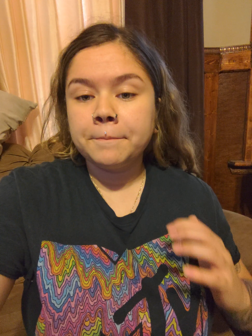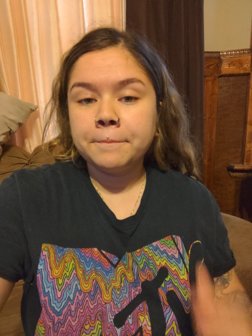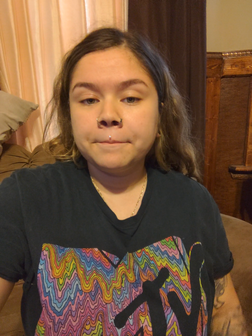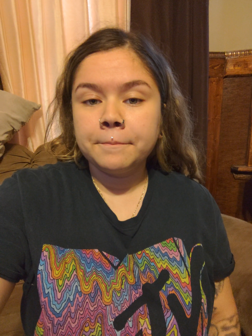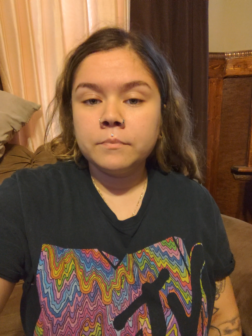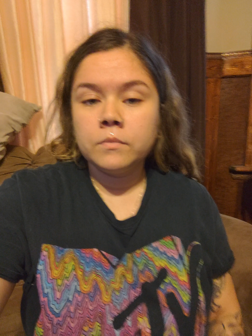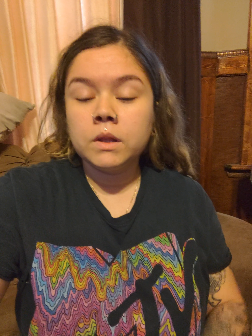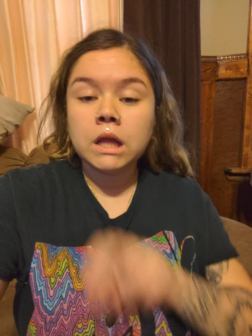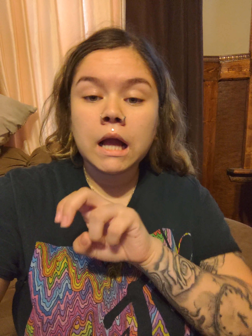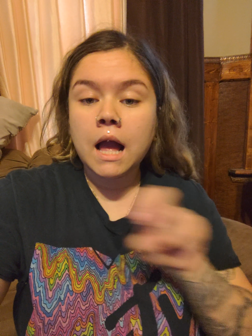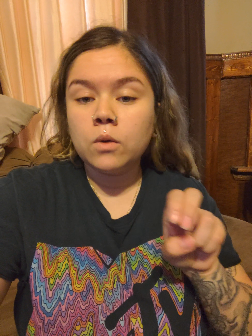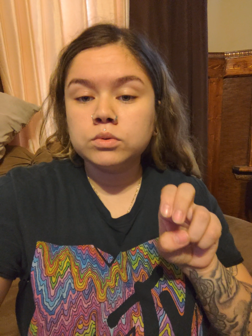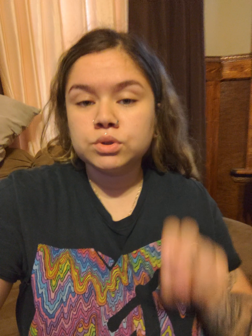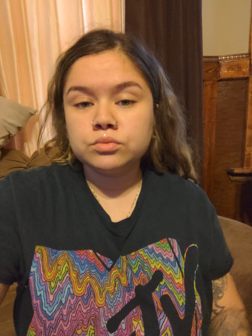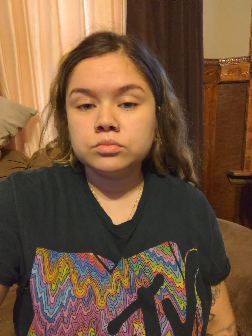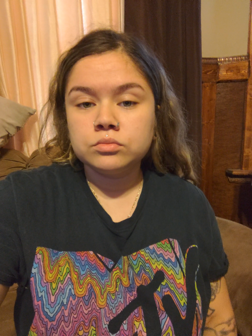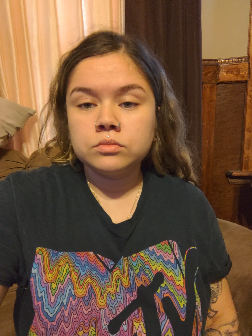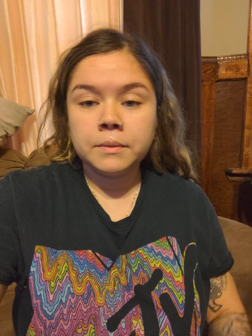couch